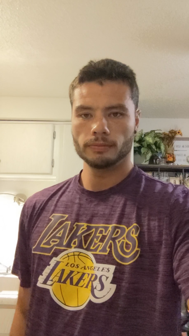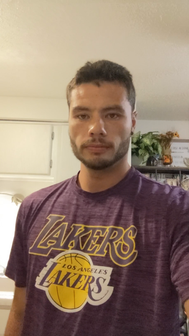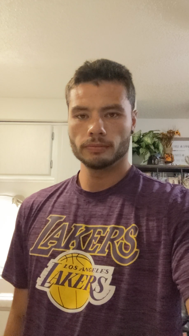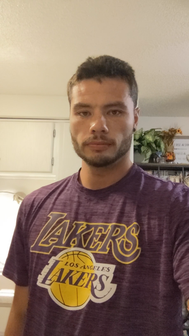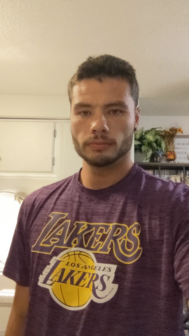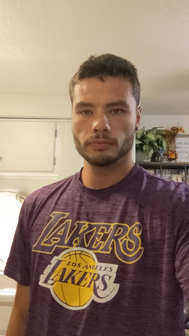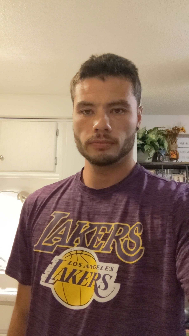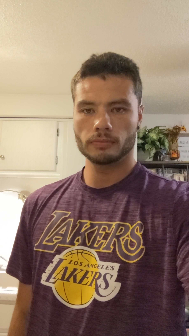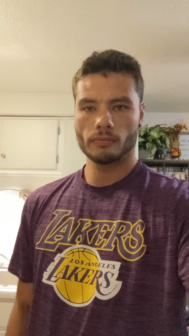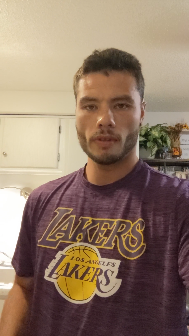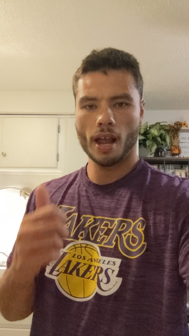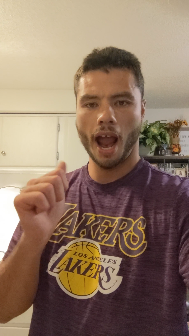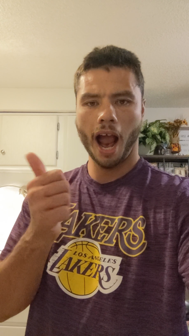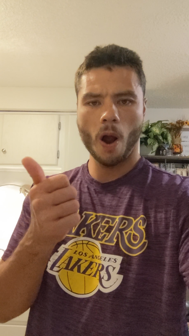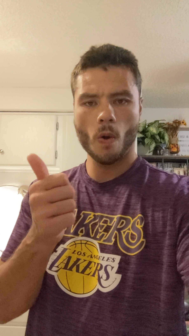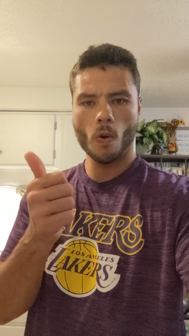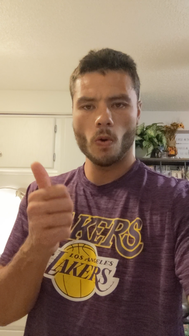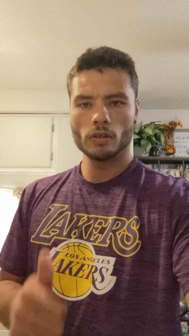how